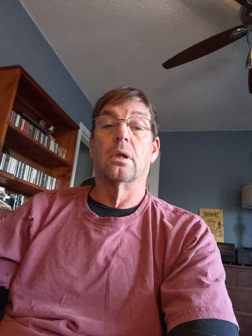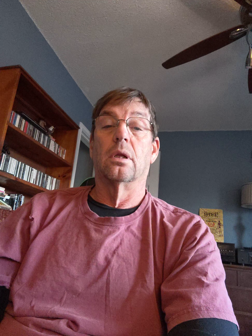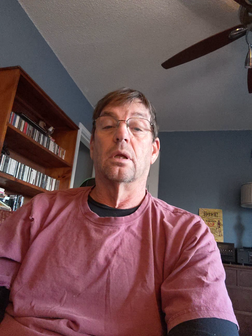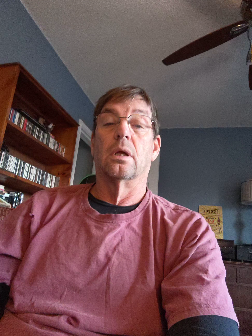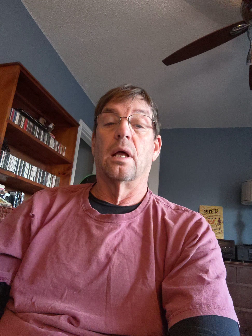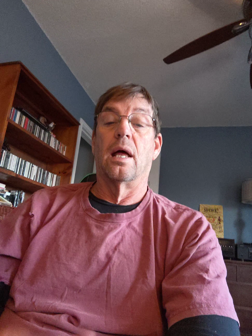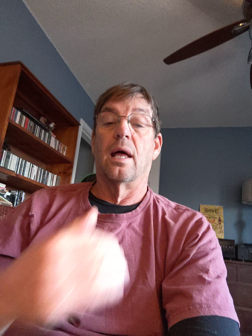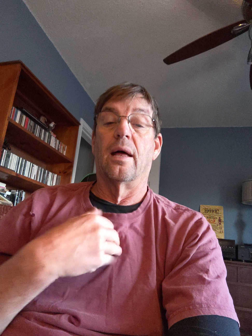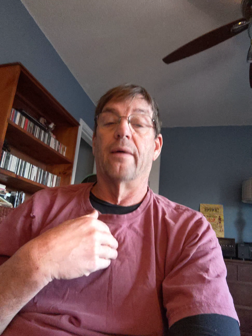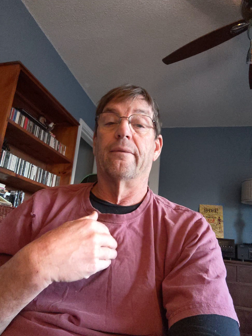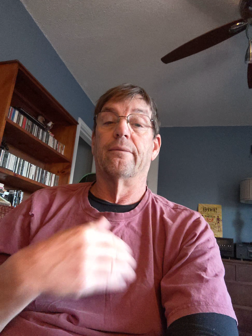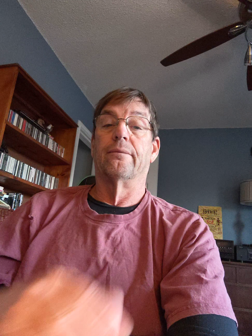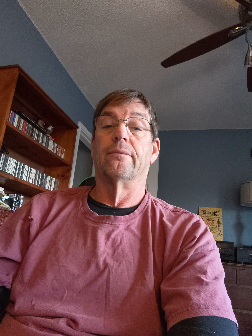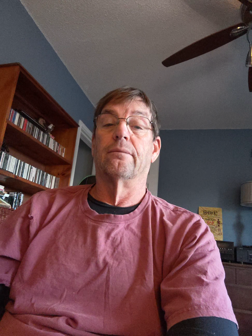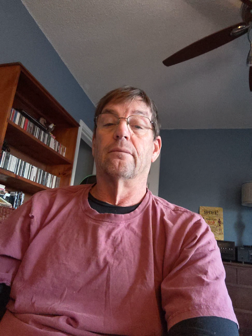have